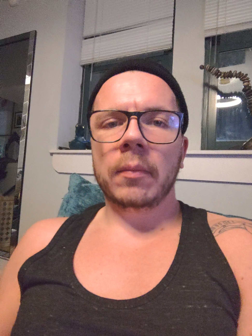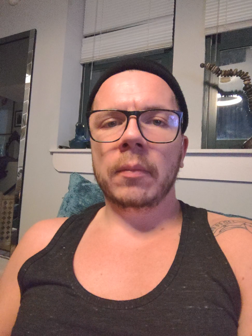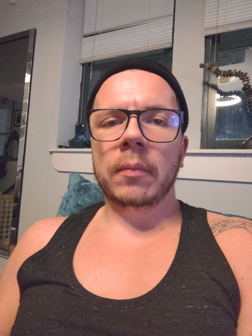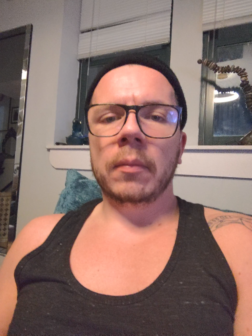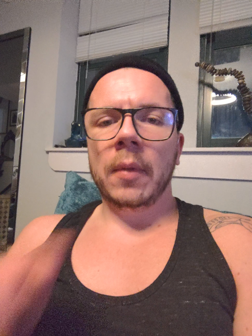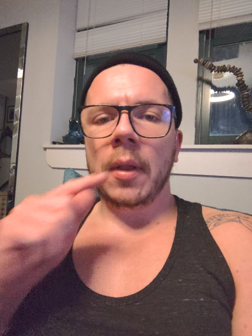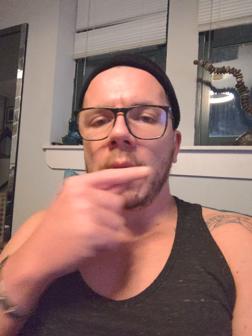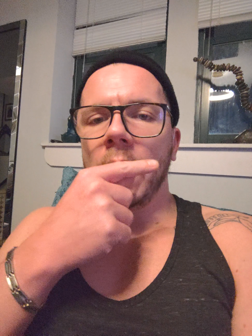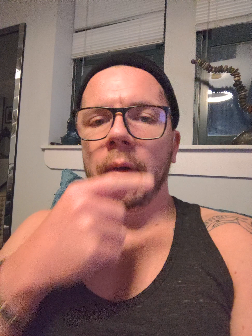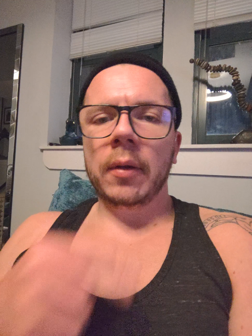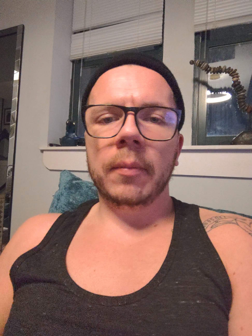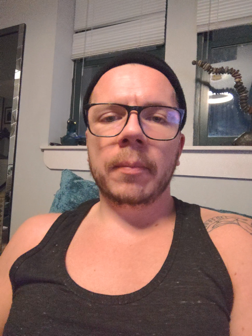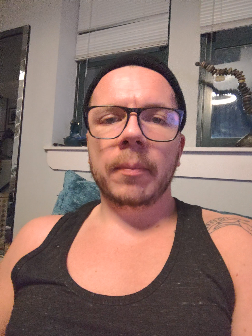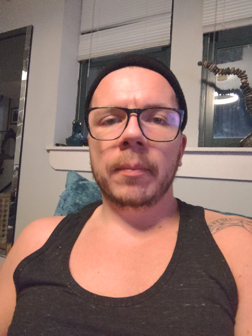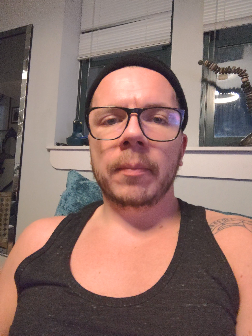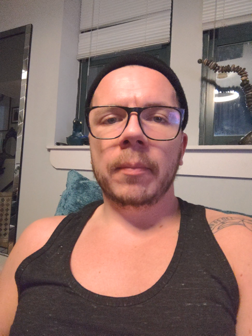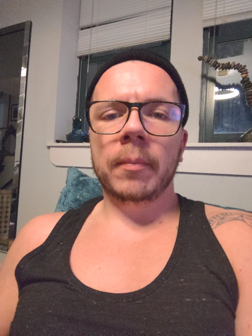carrot